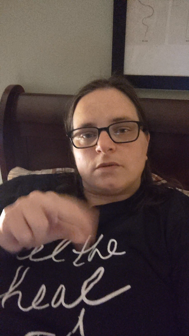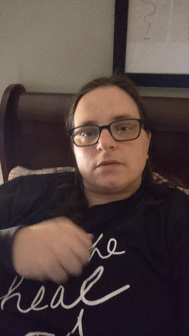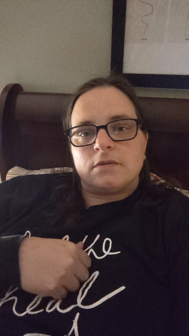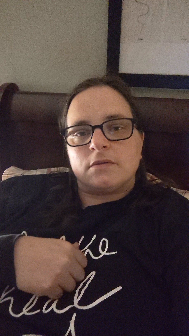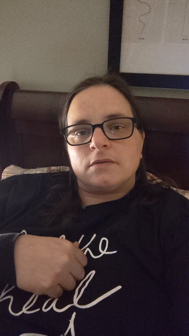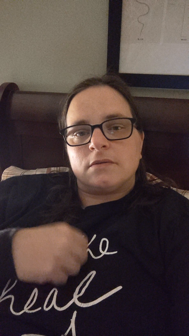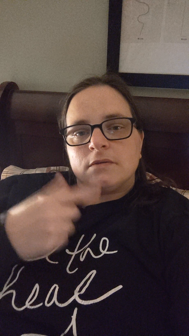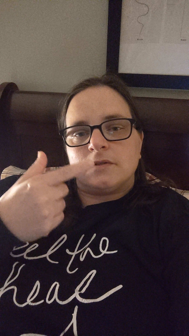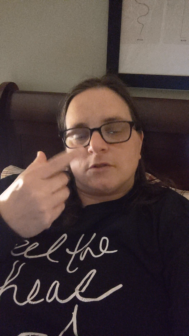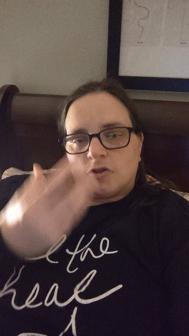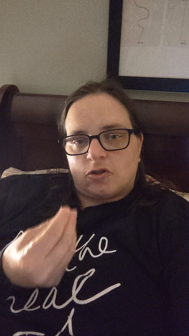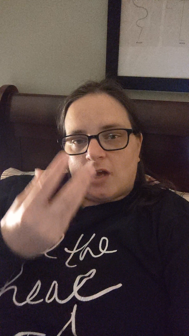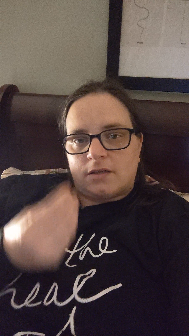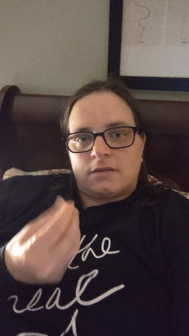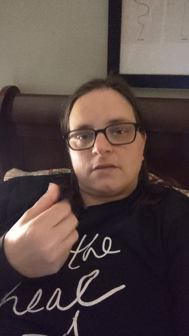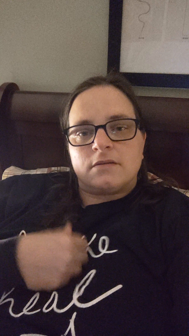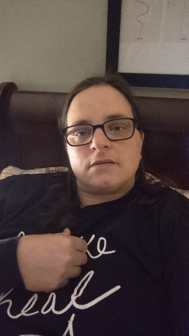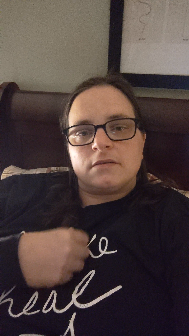gentle